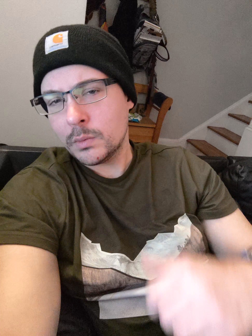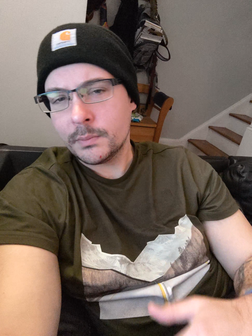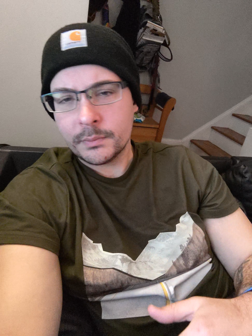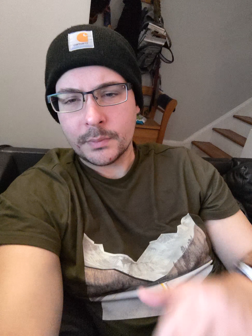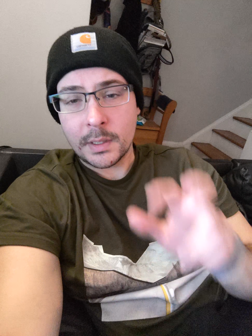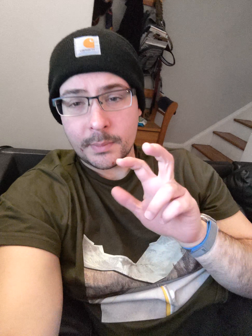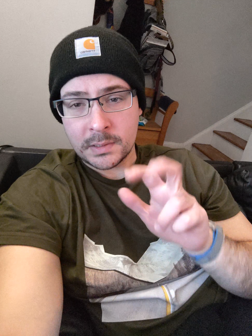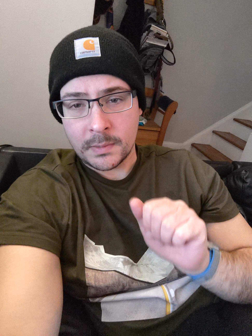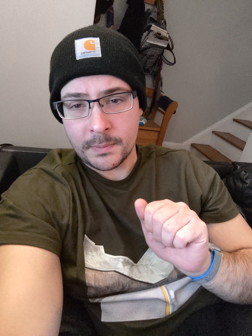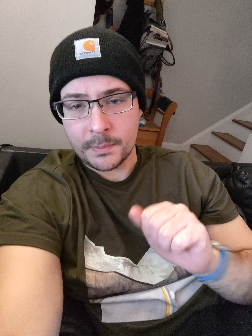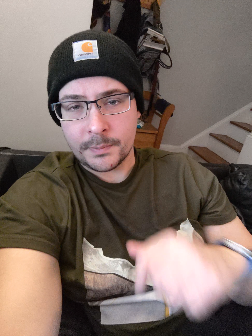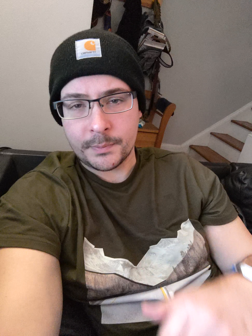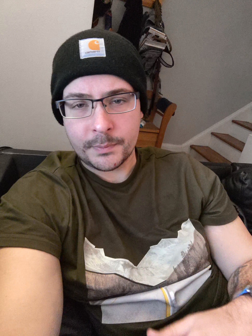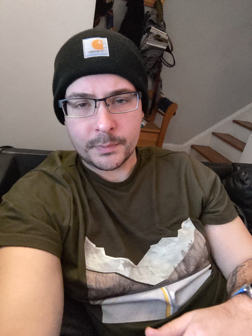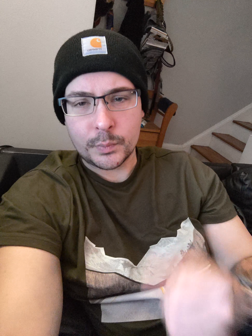pizza